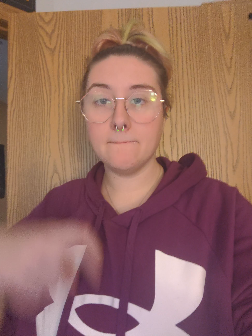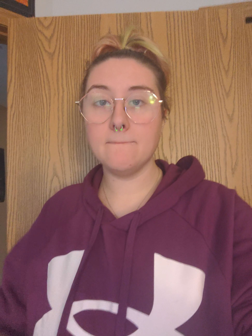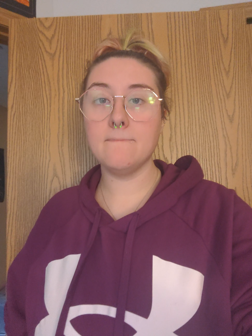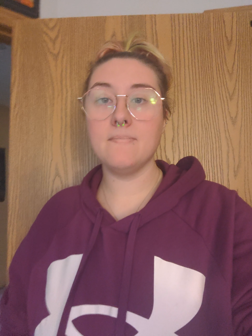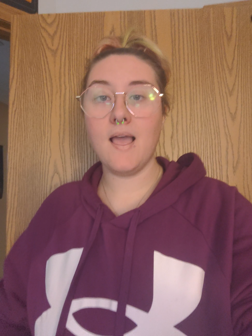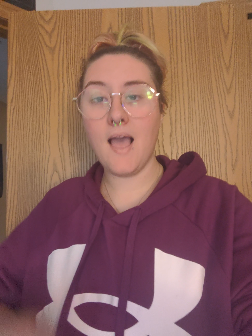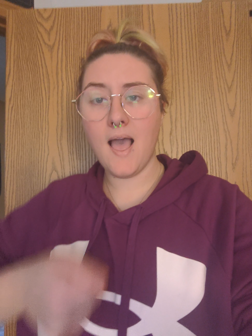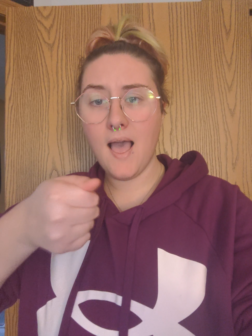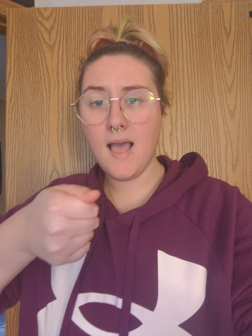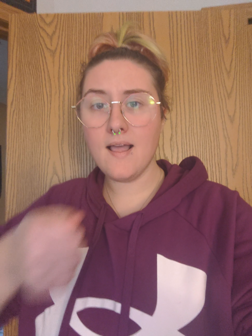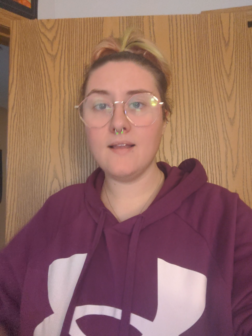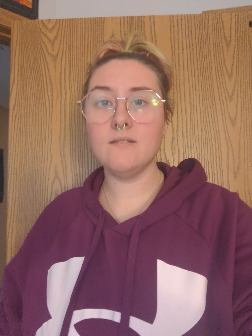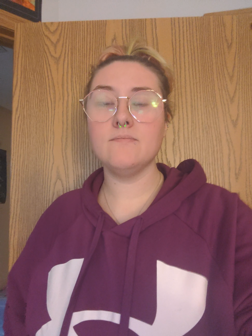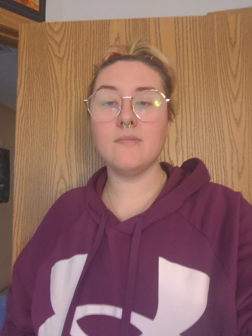hide